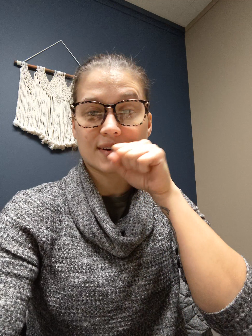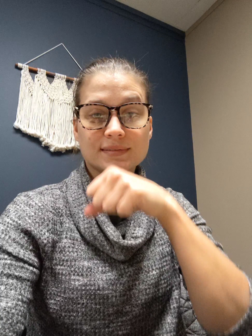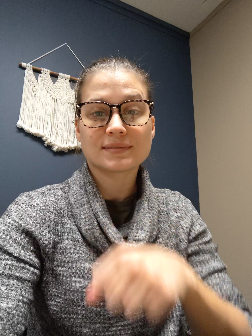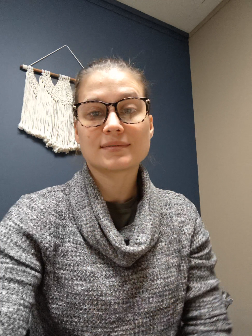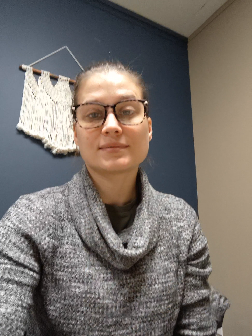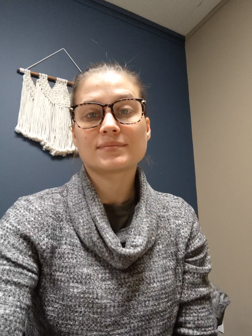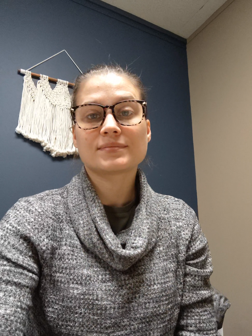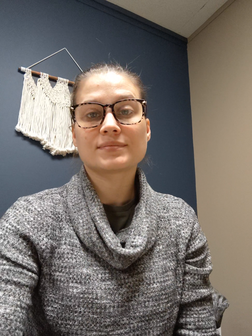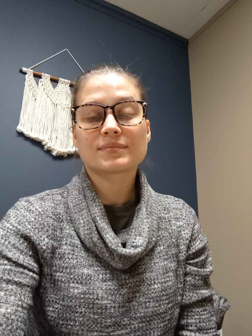carrot